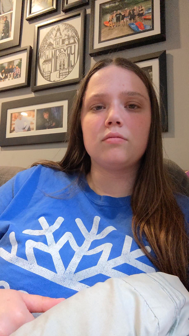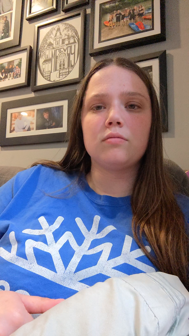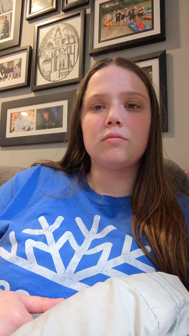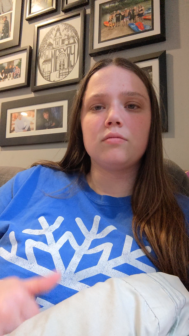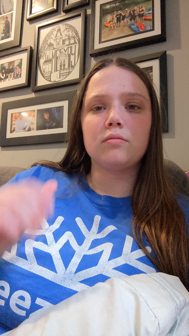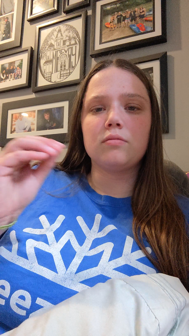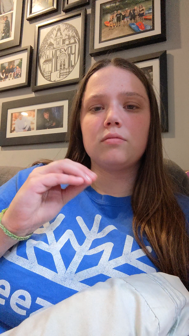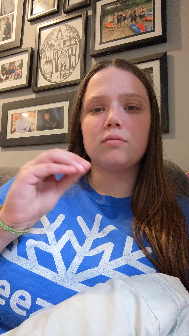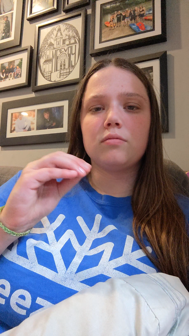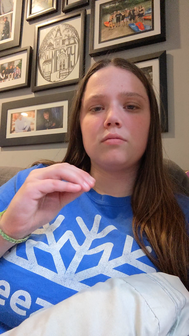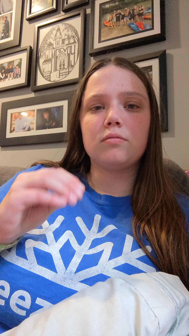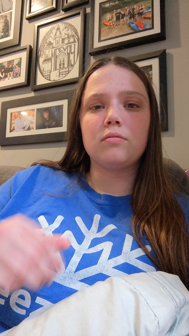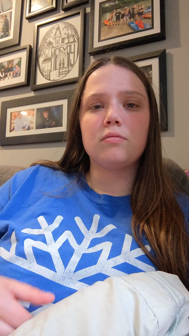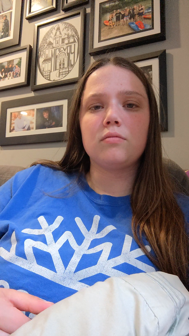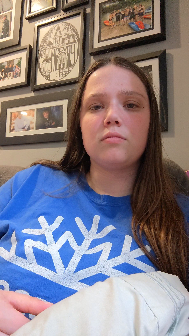more